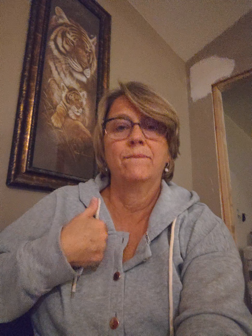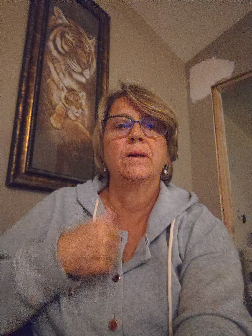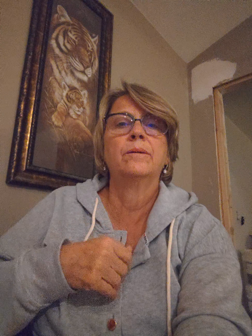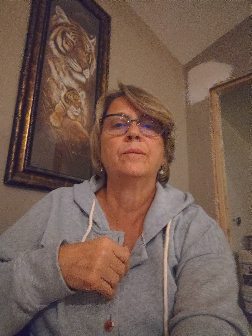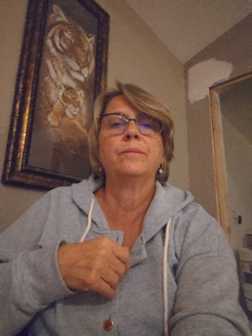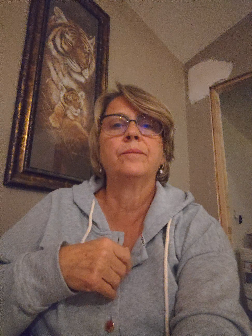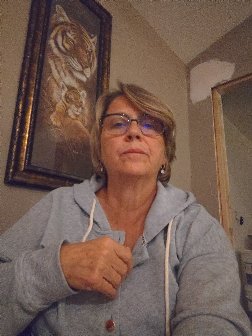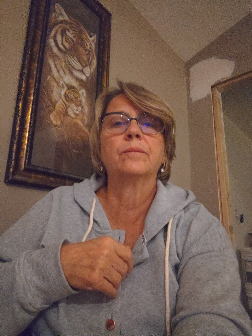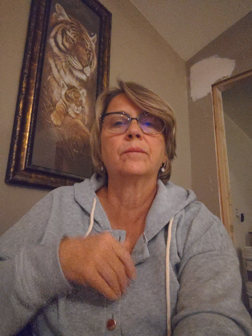have